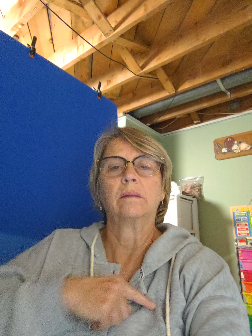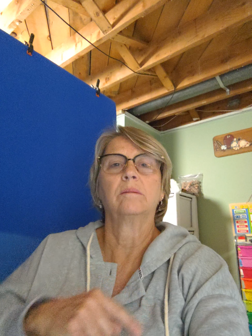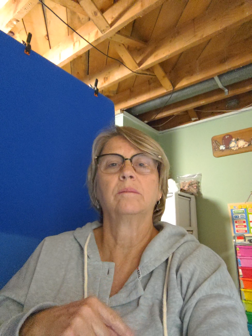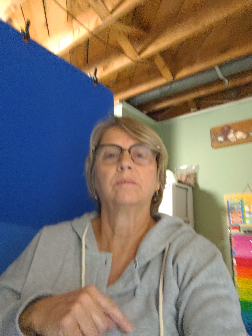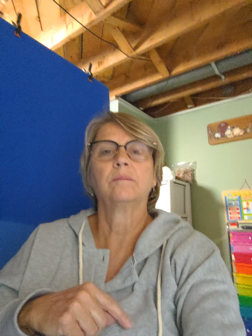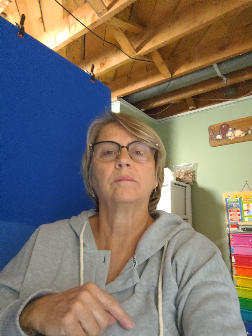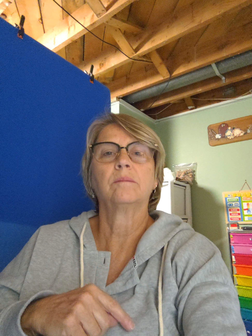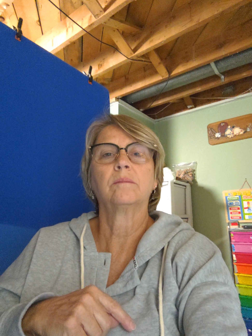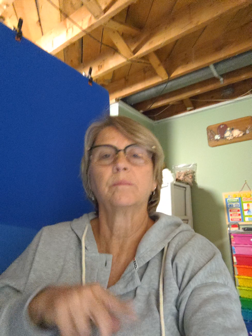we